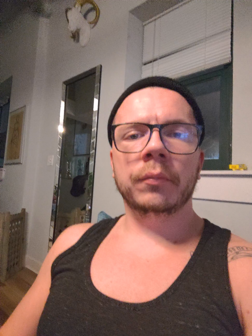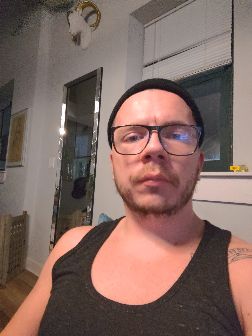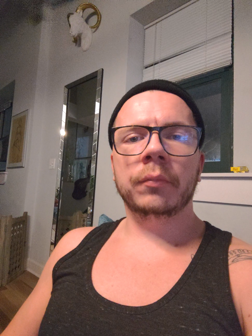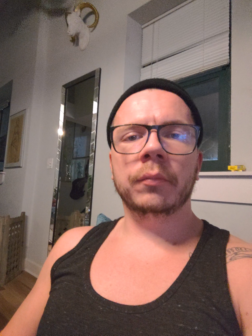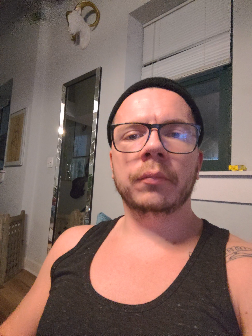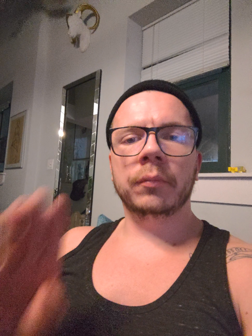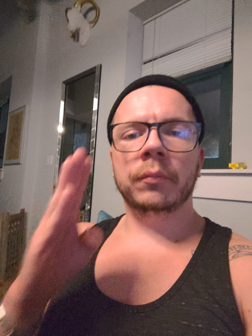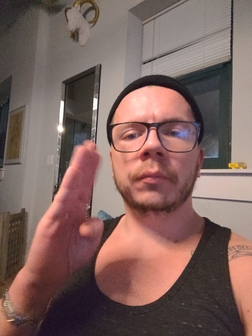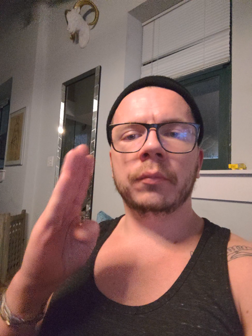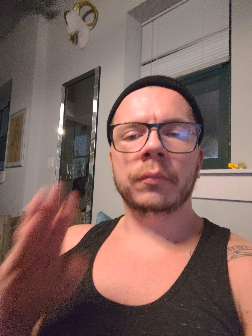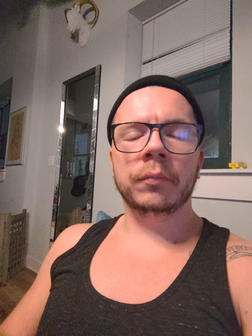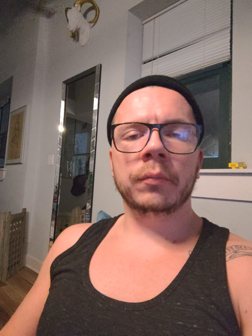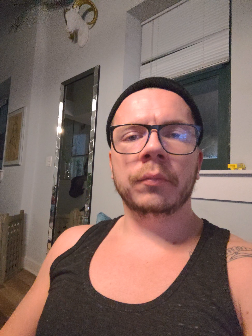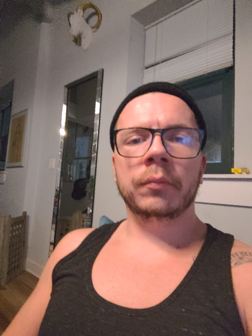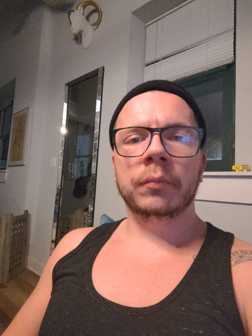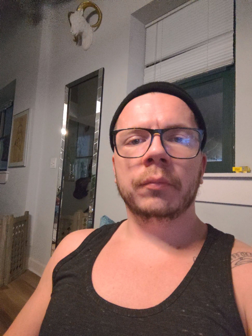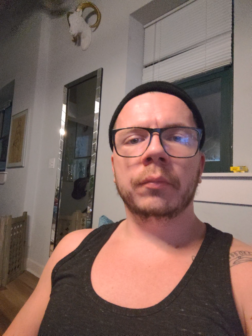blue